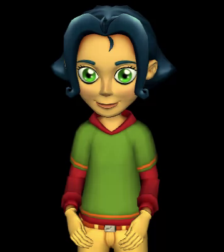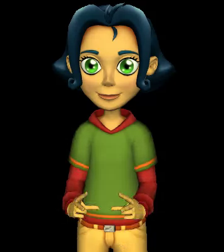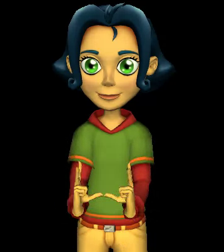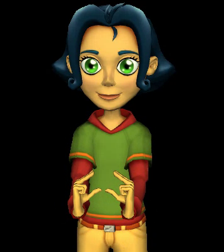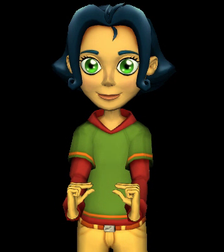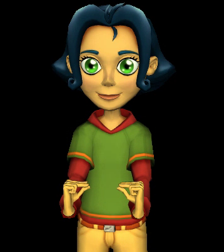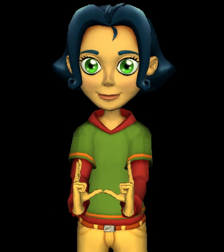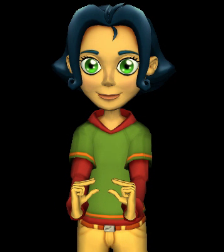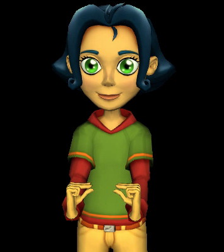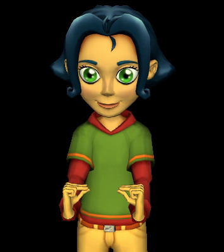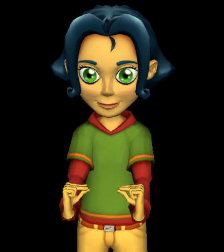يصف